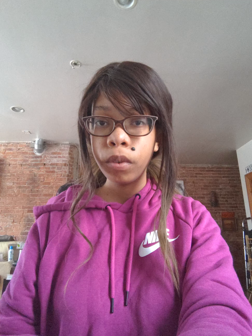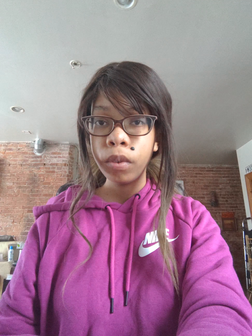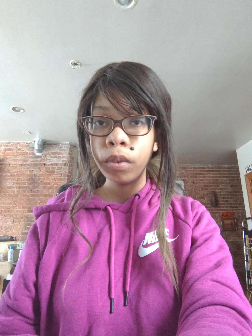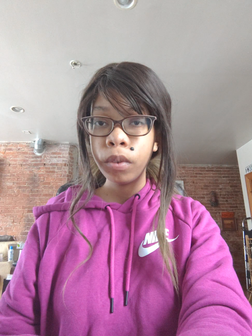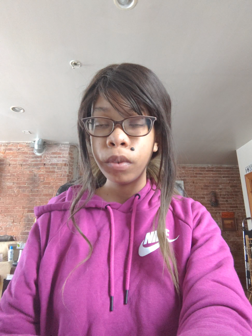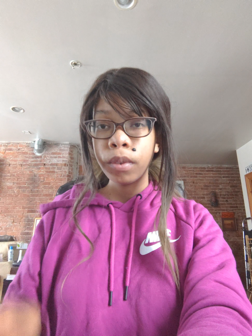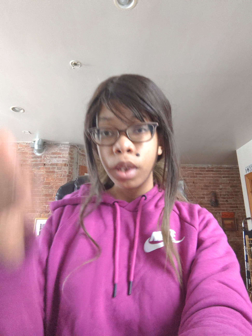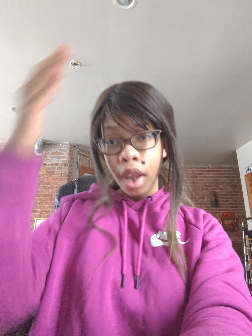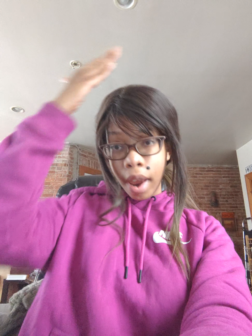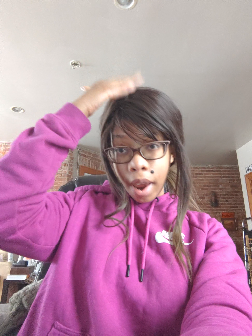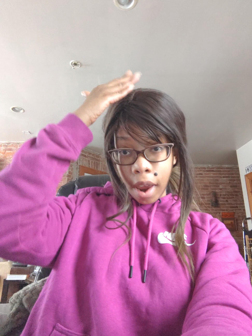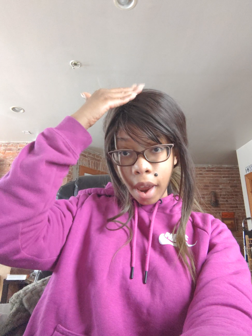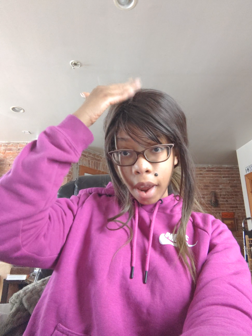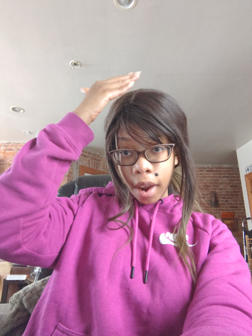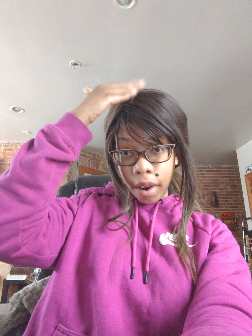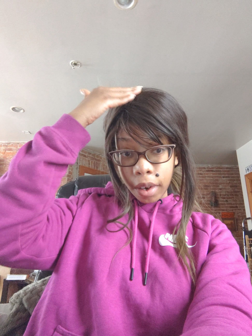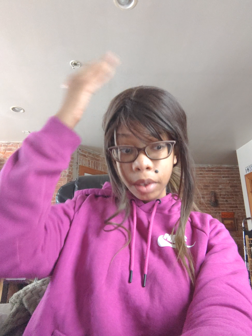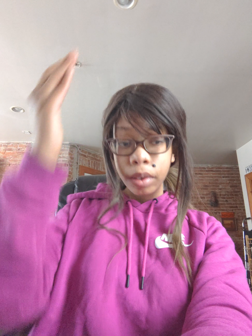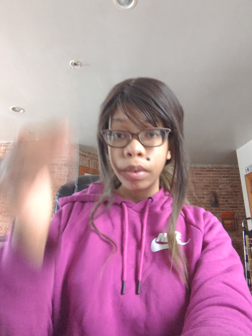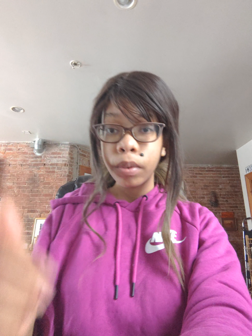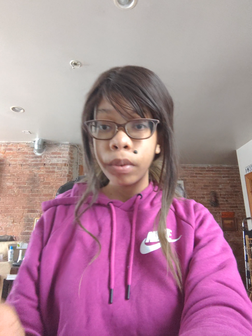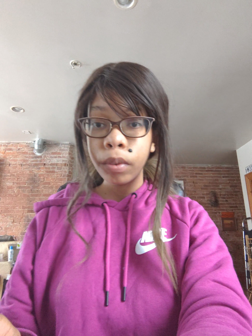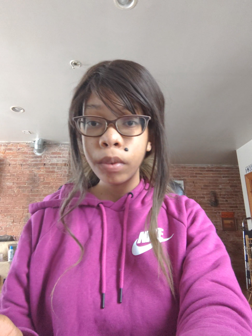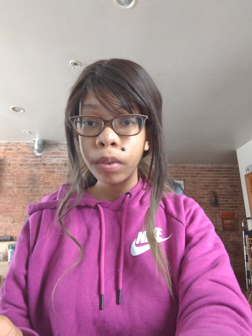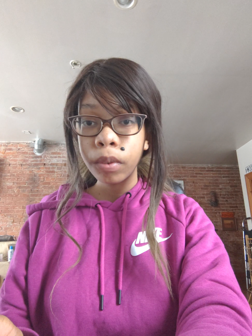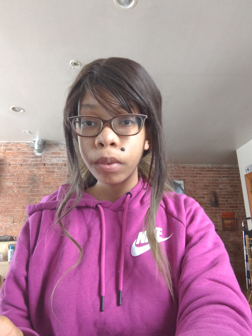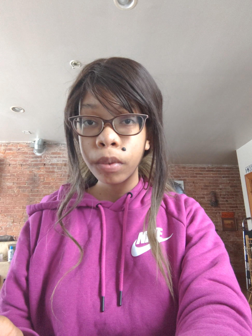hat